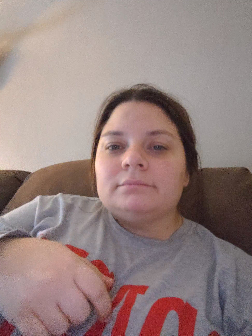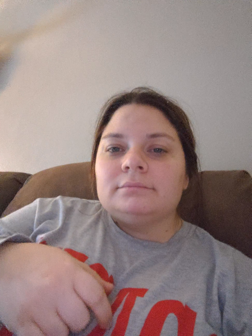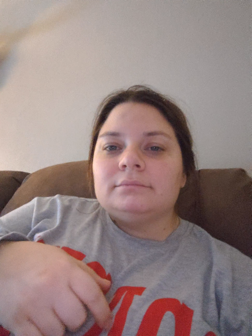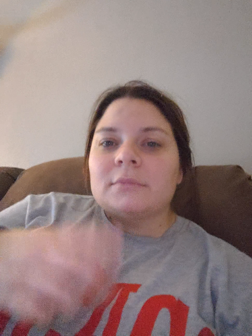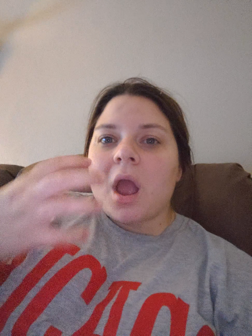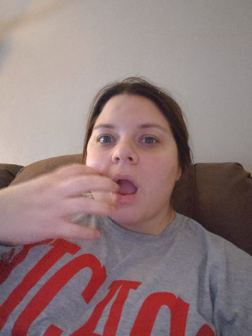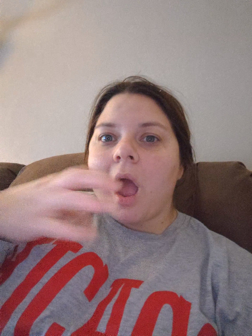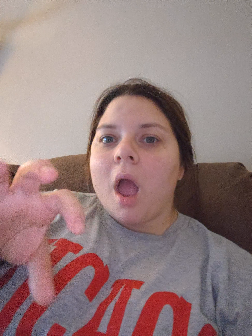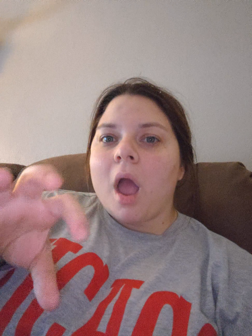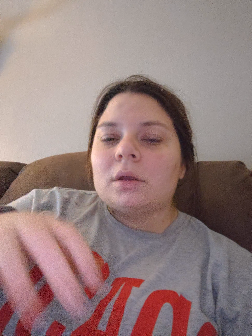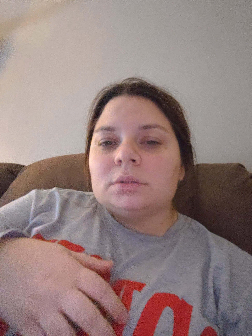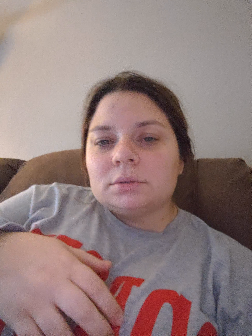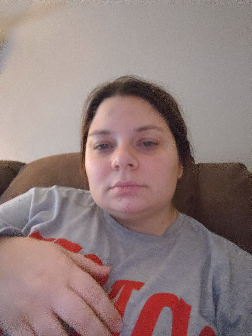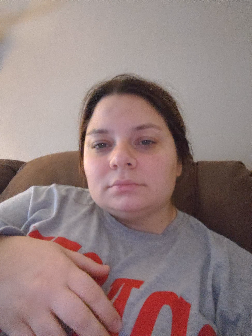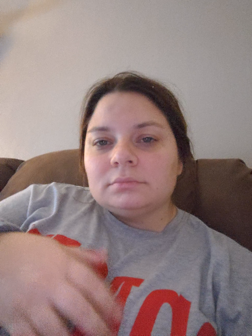hot